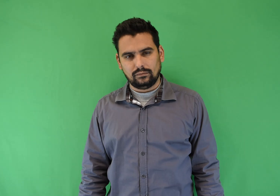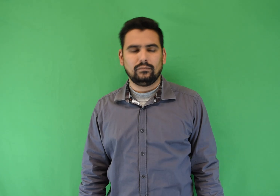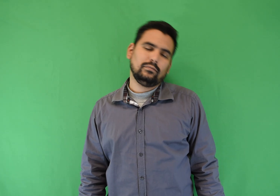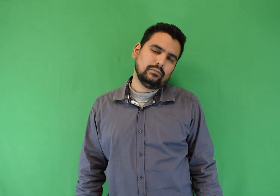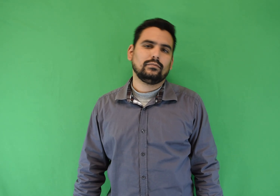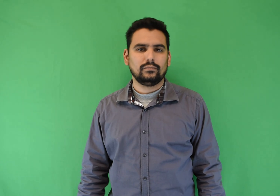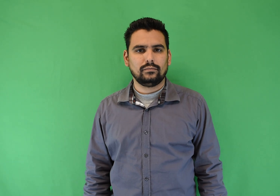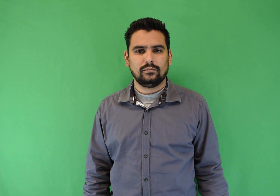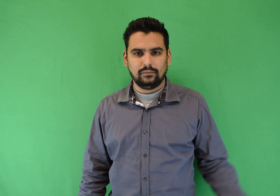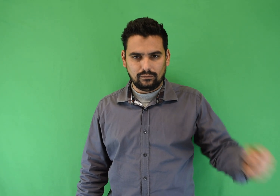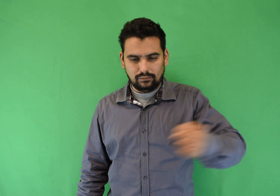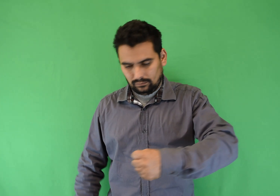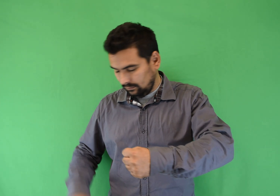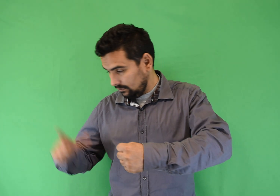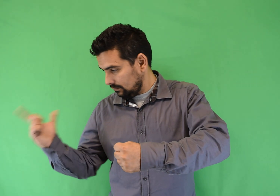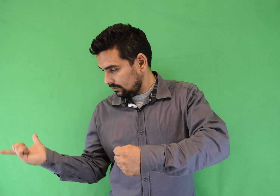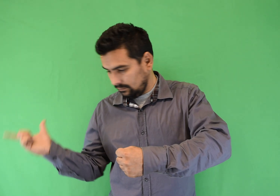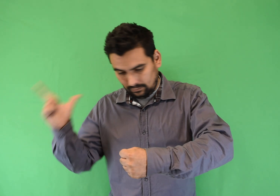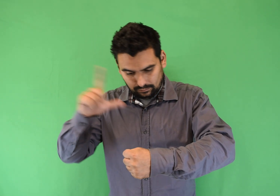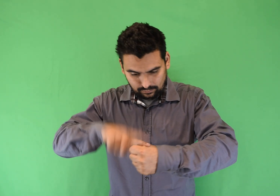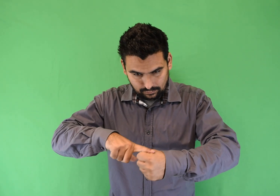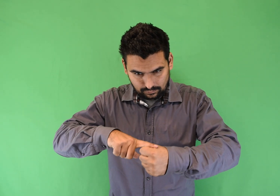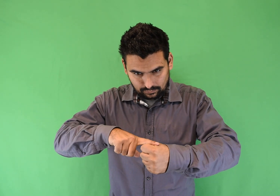hospital